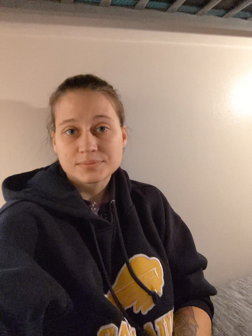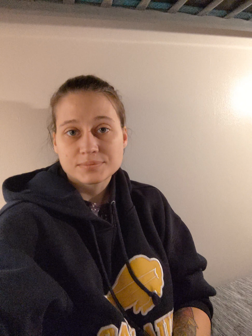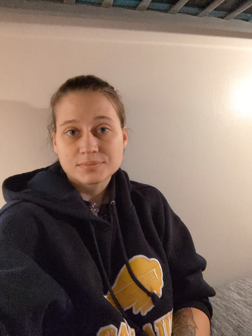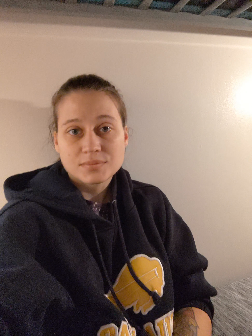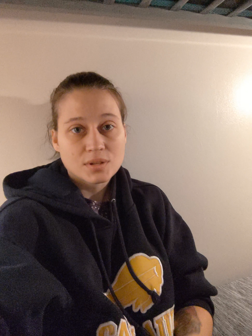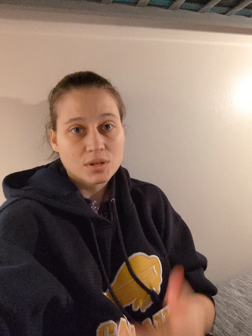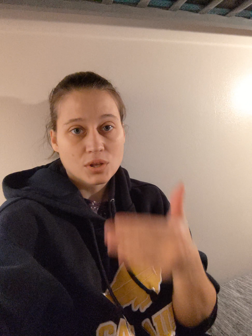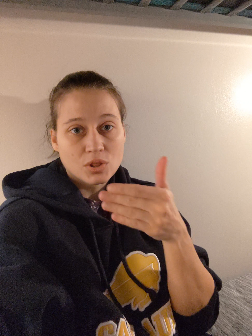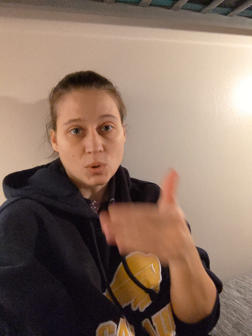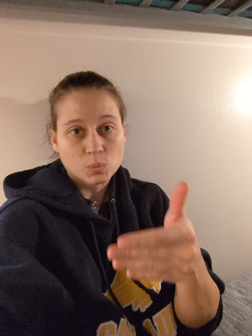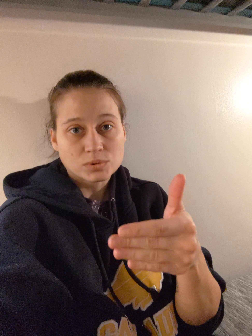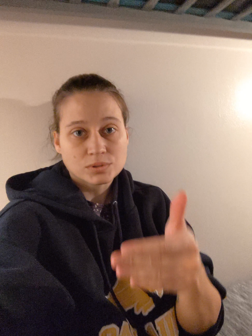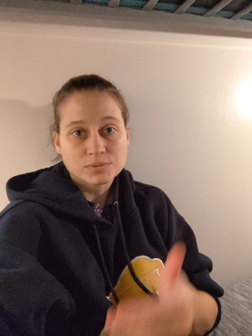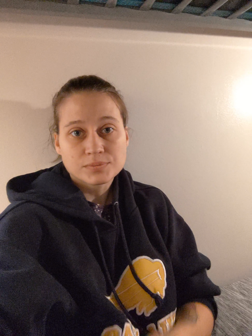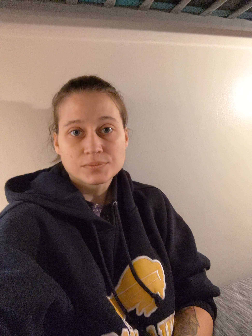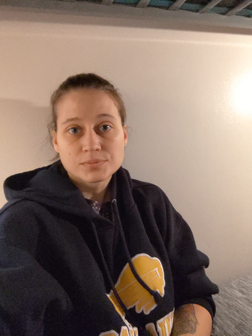close